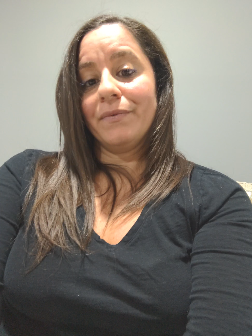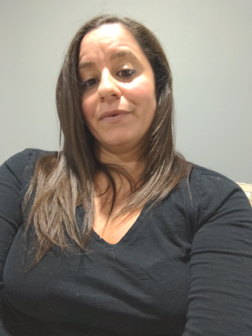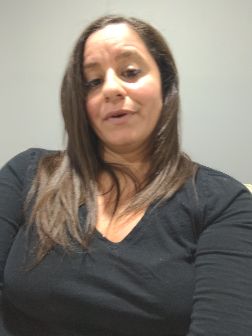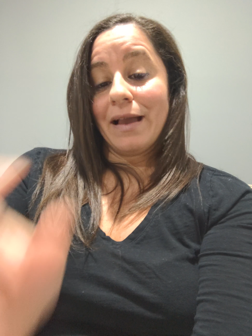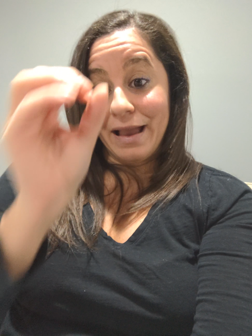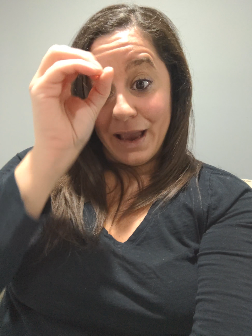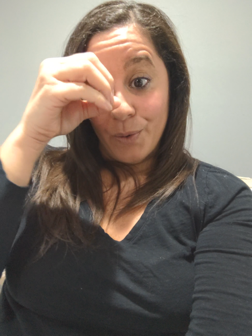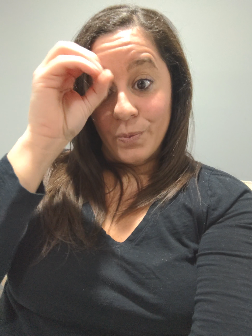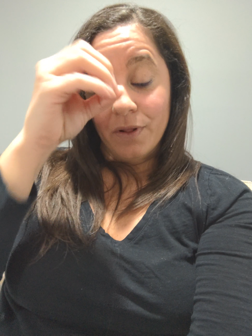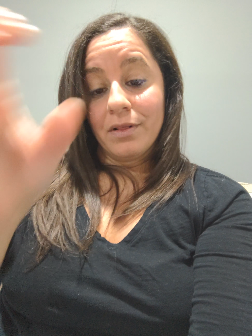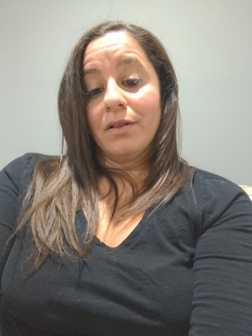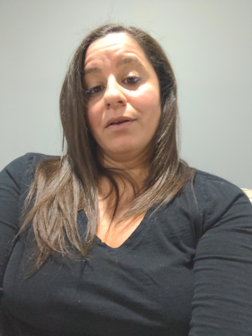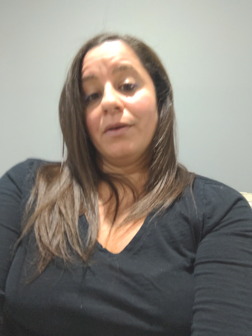owl